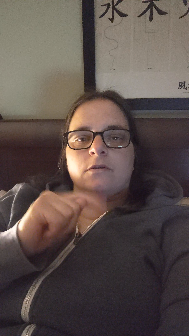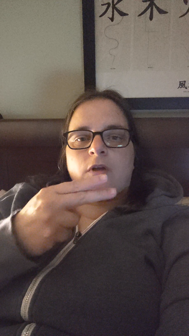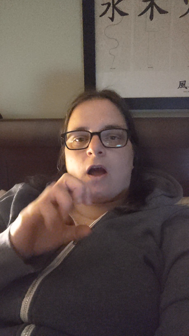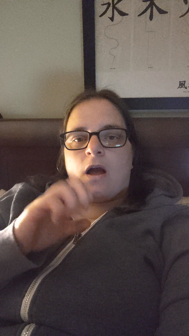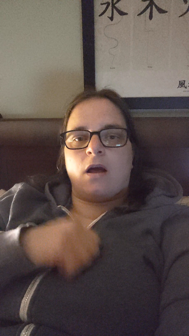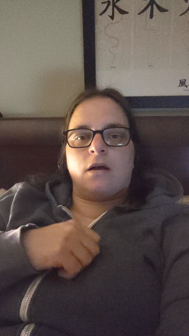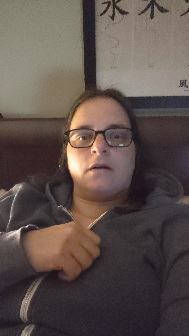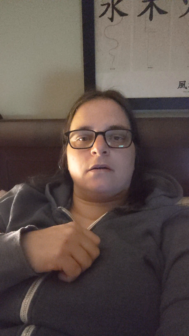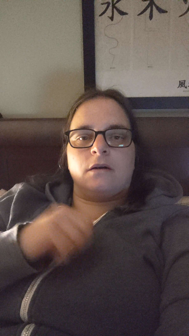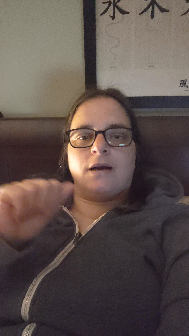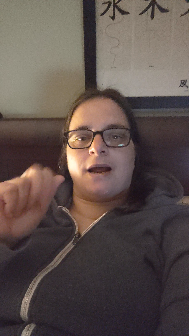an